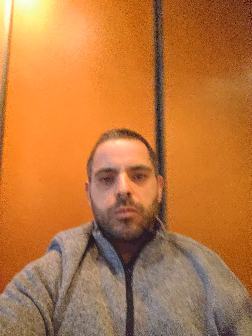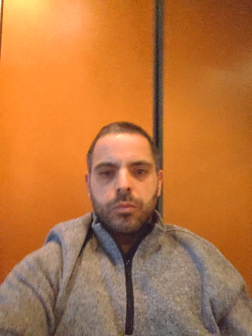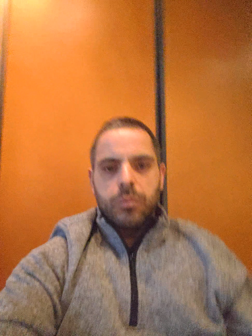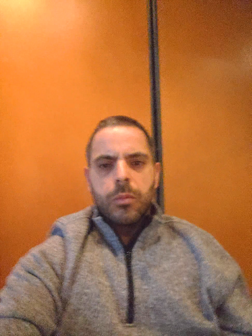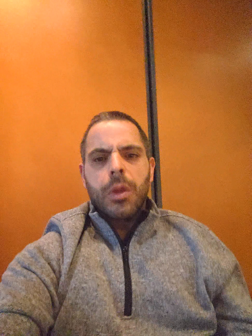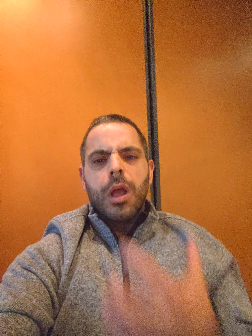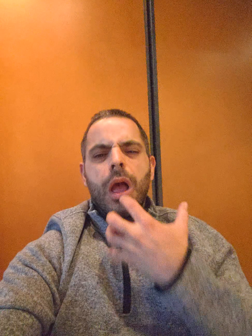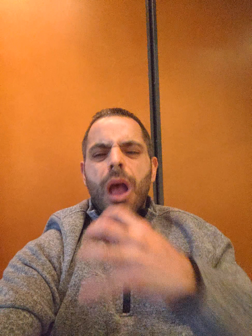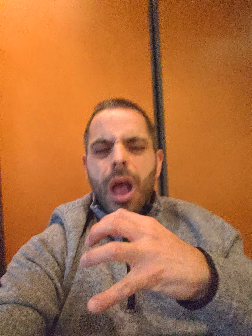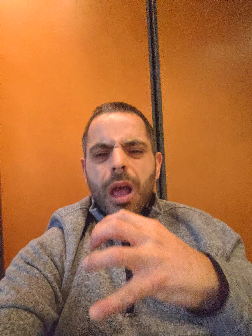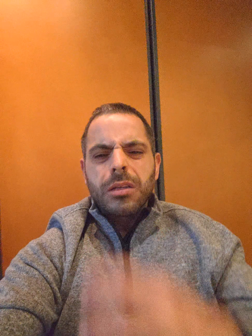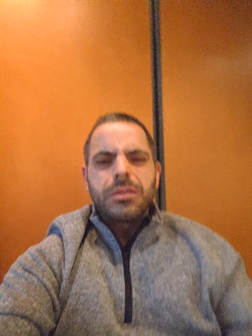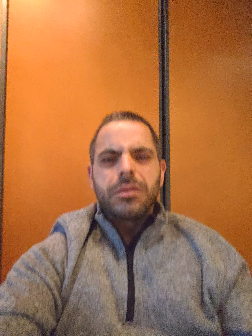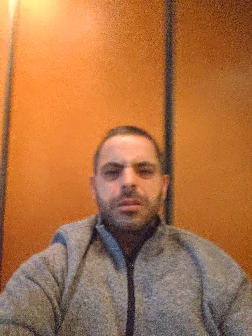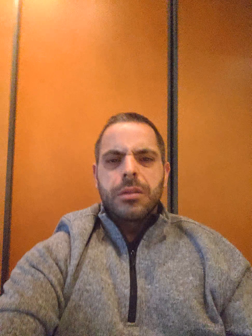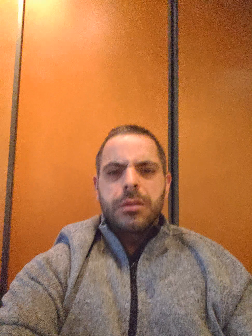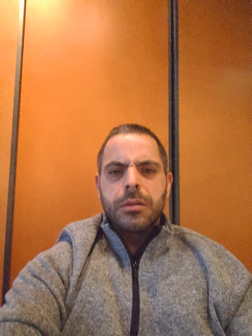hot